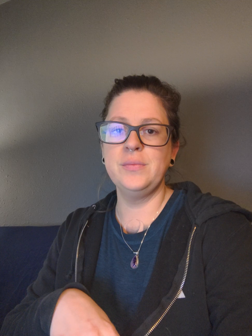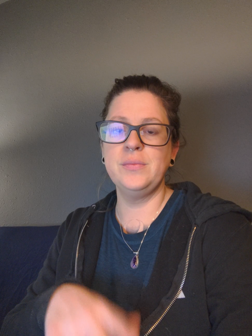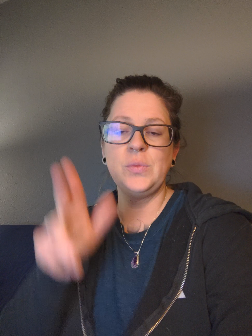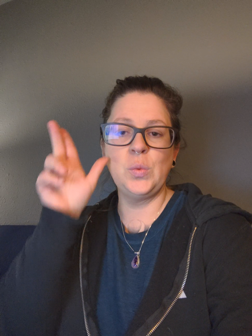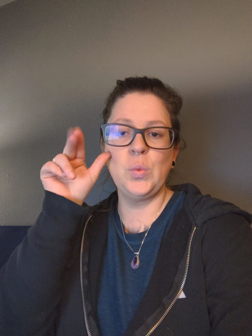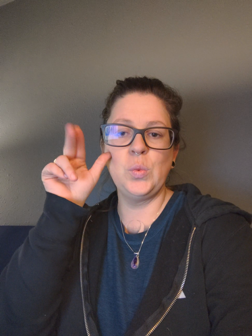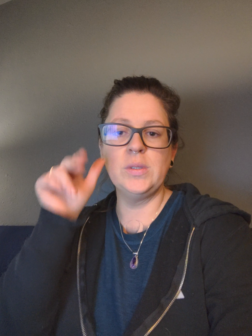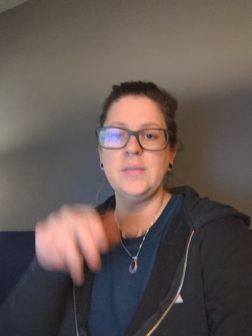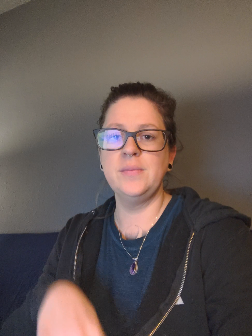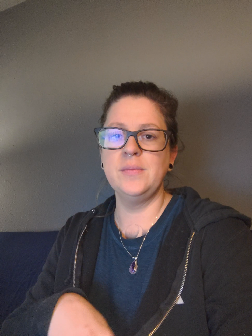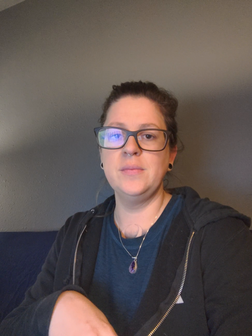horse